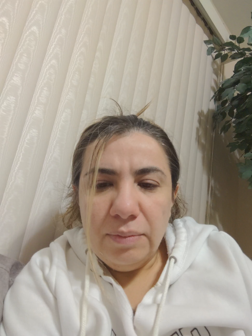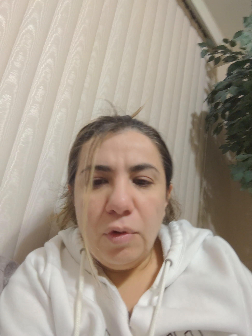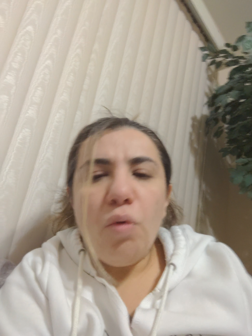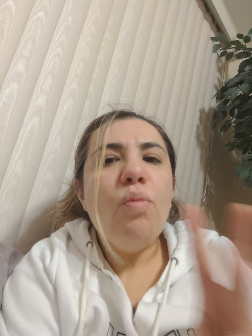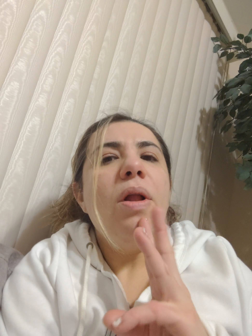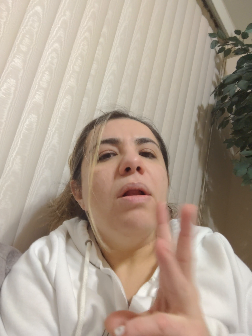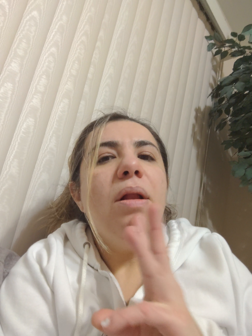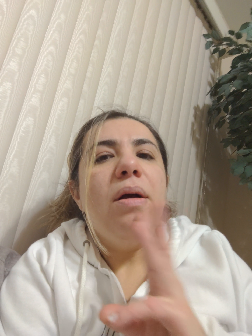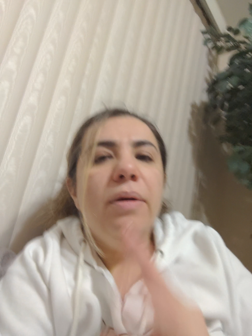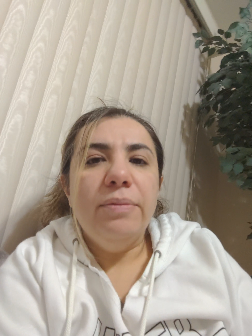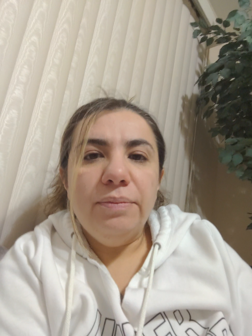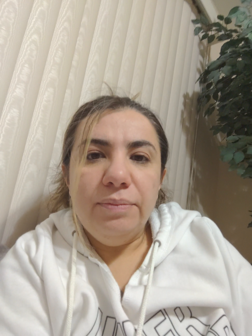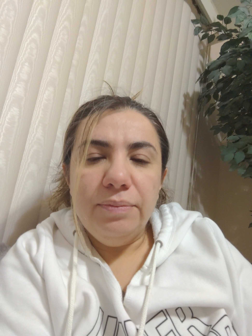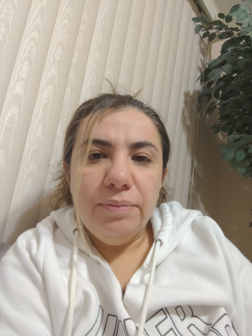water